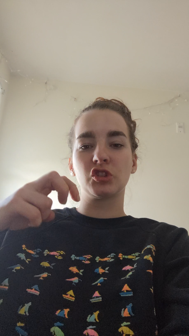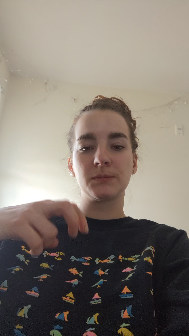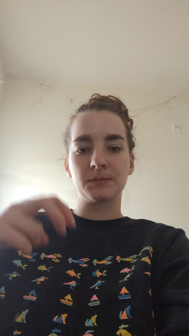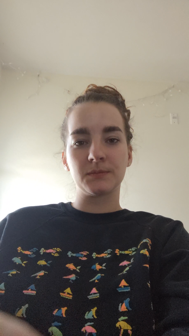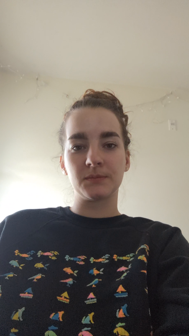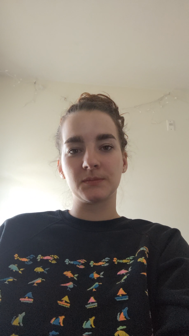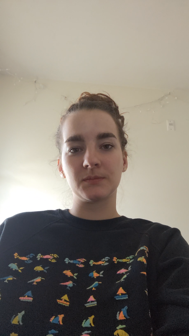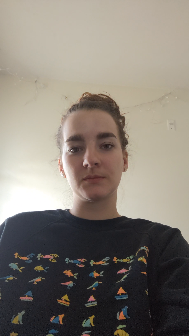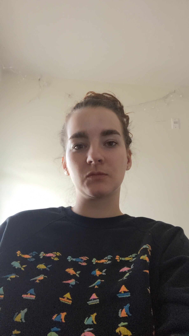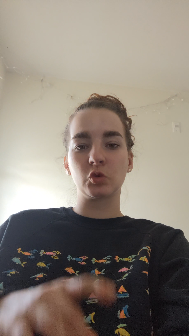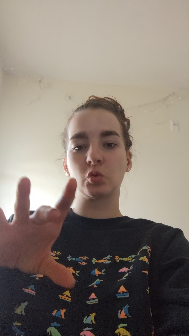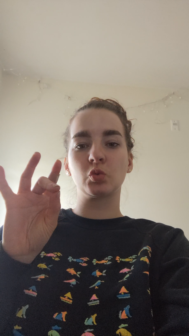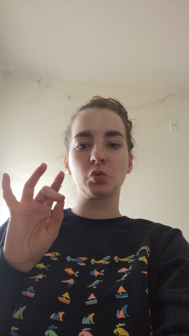choose